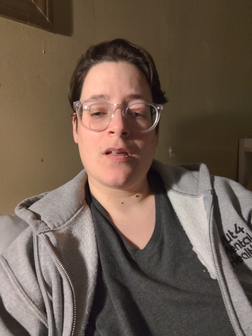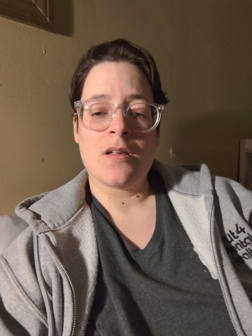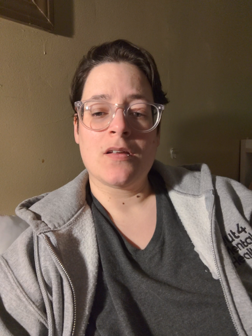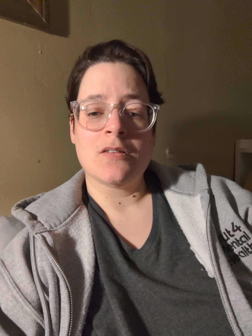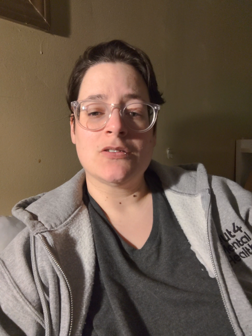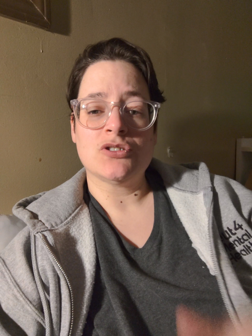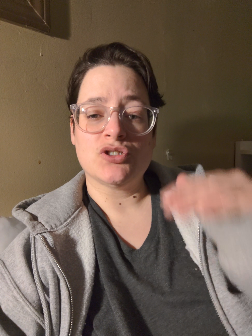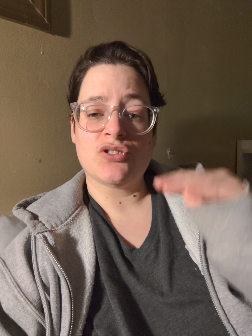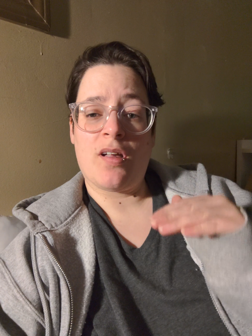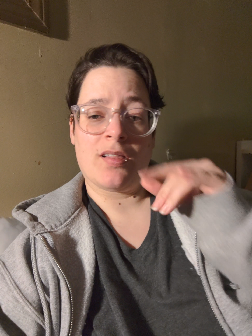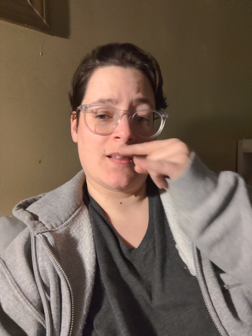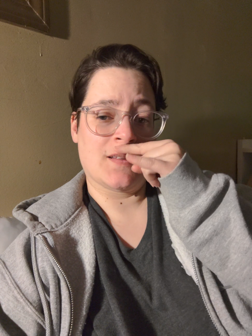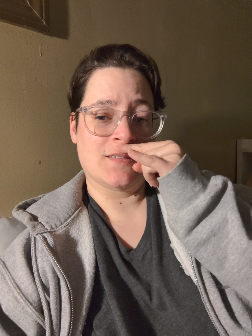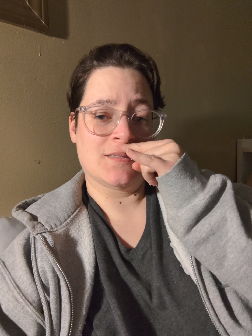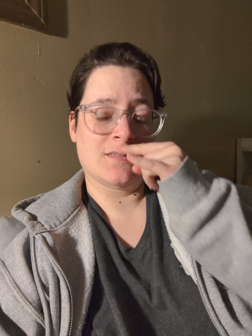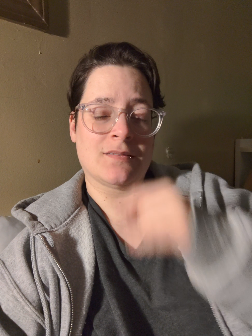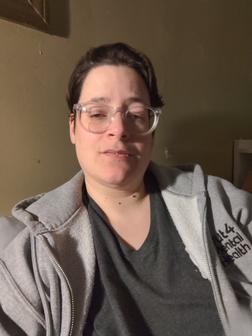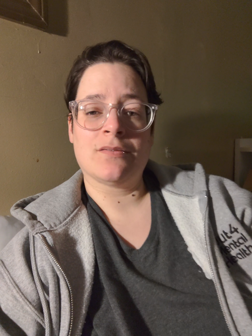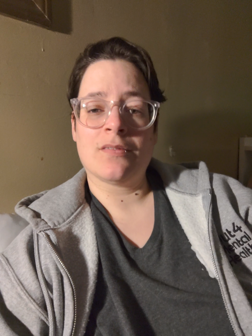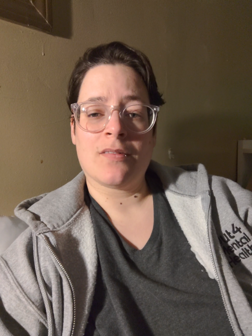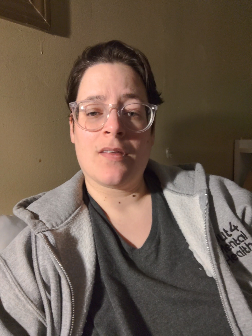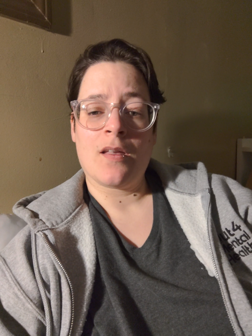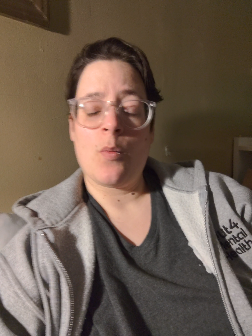child